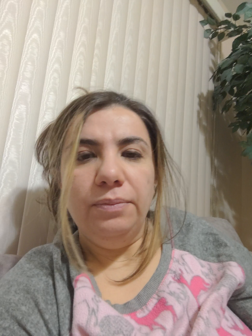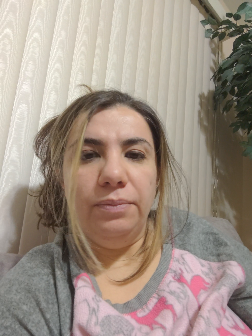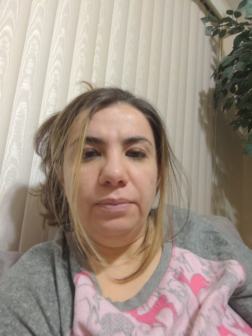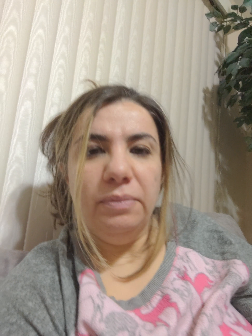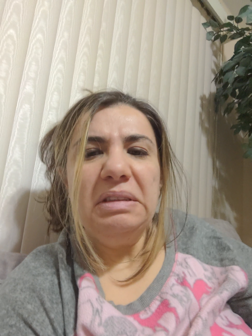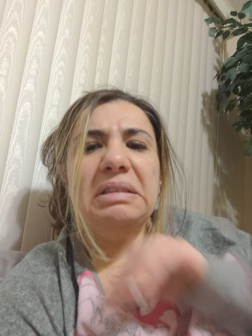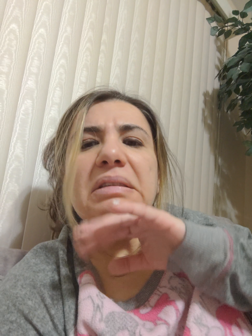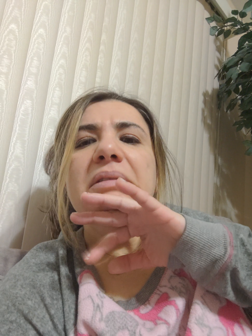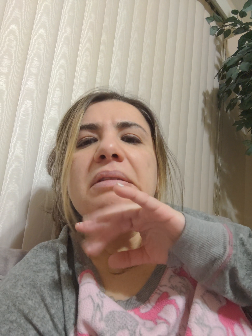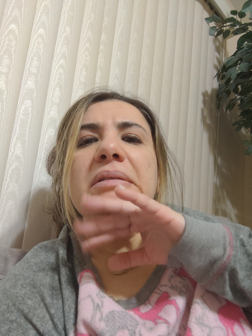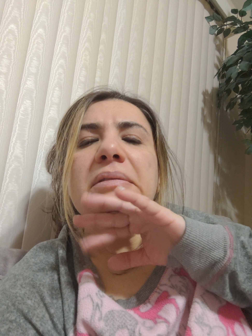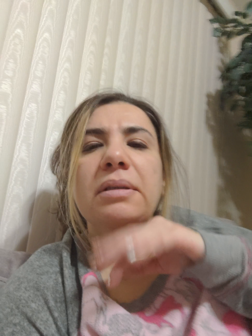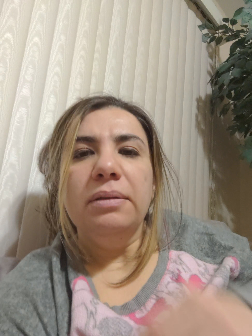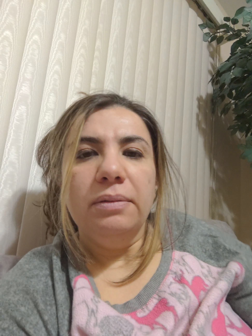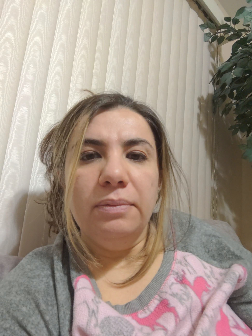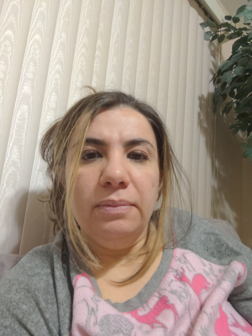dirty